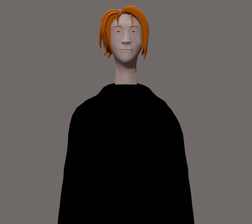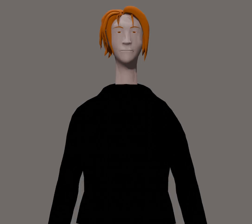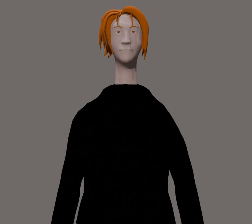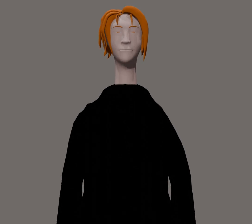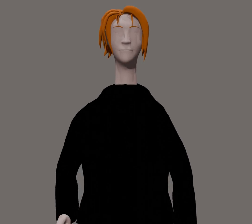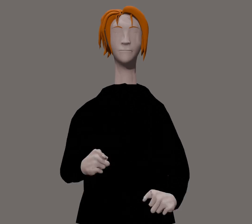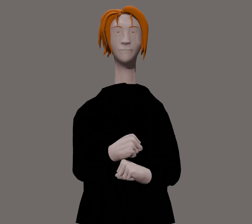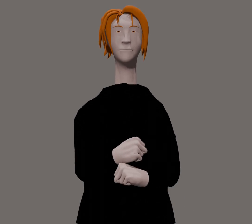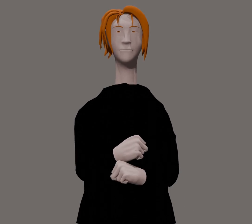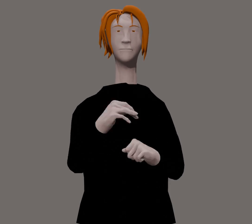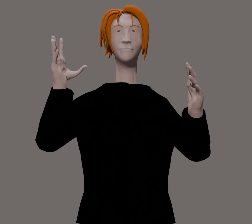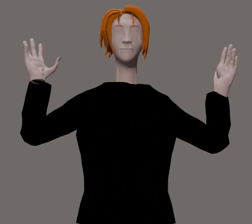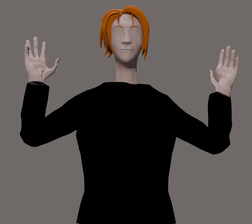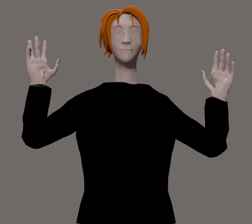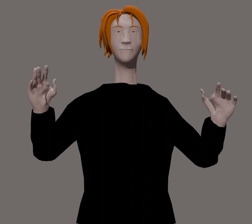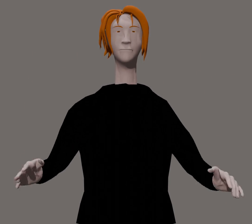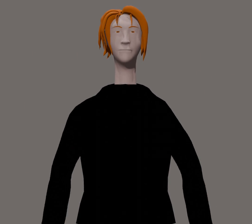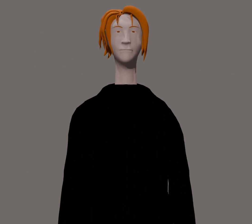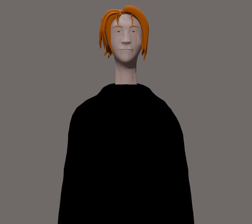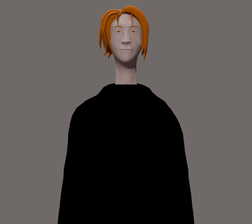Burst